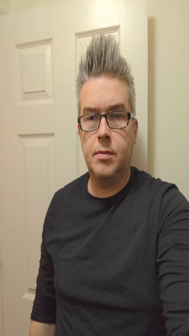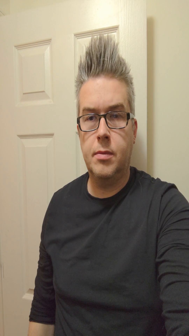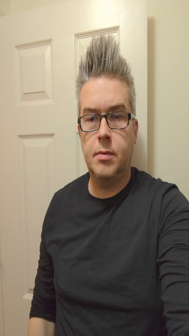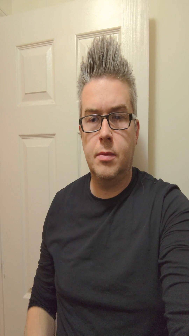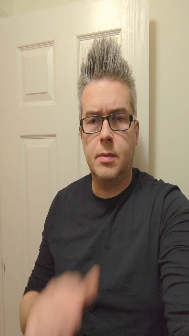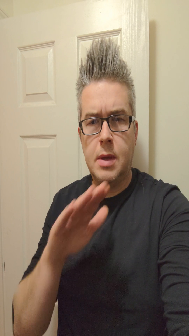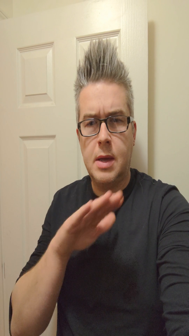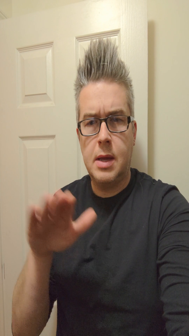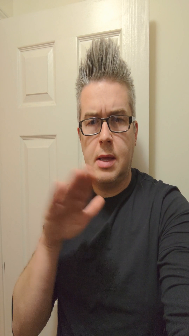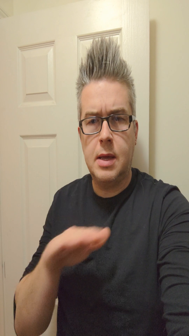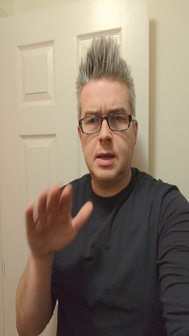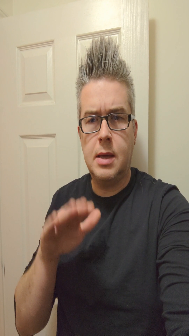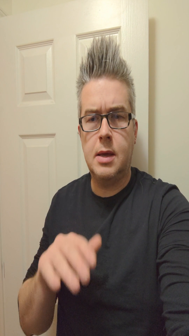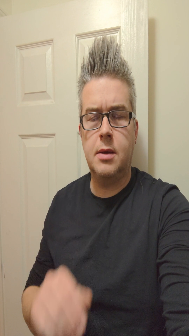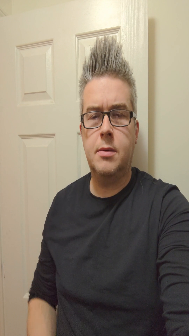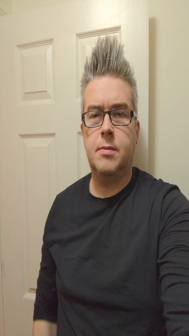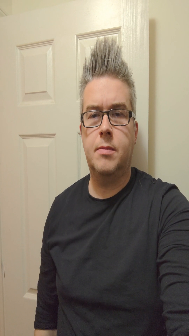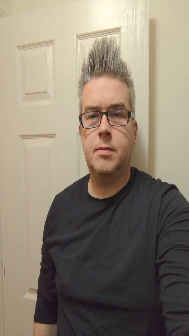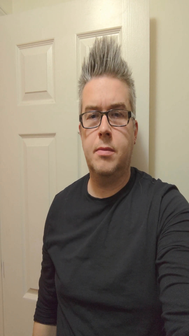clean